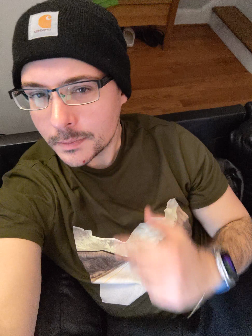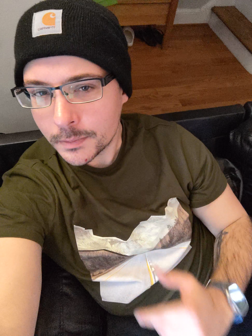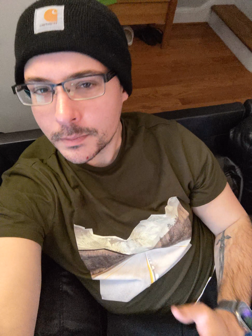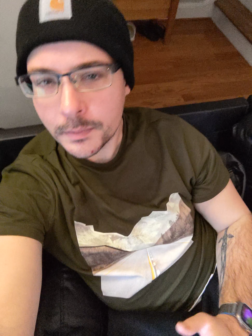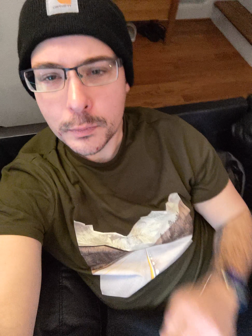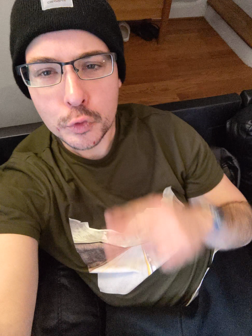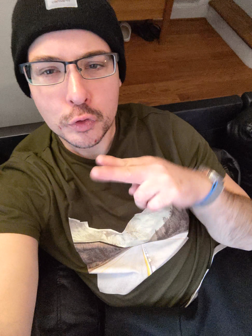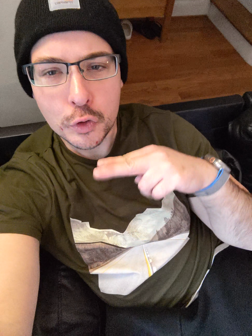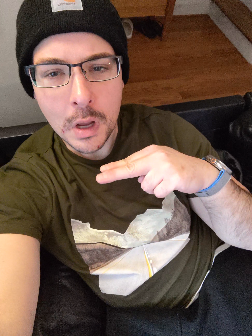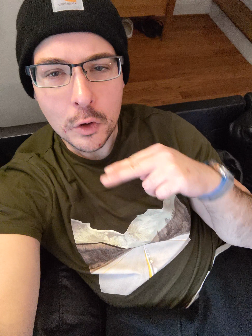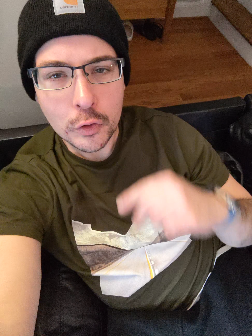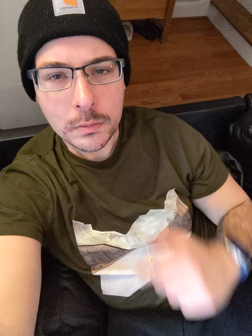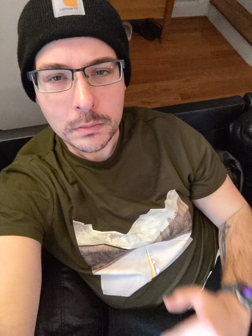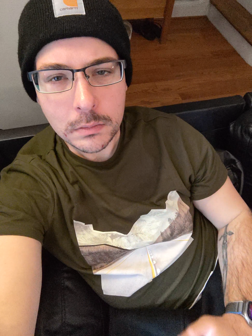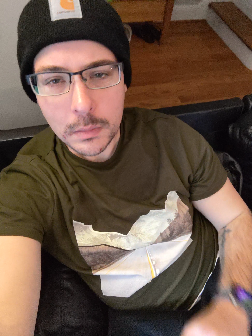chair